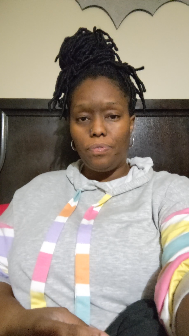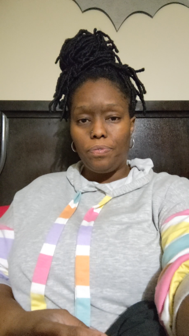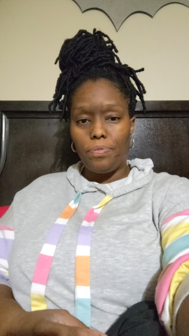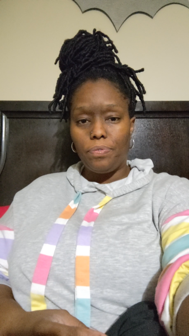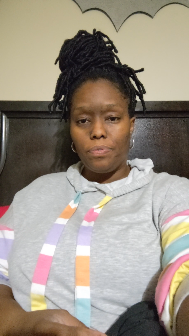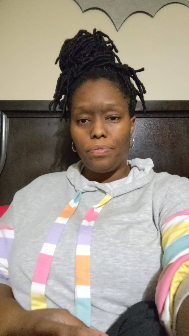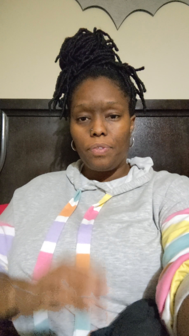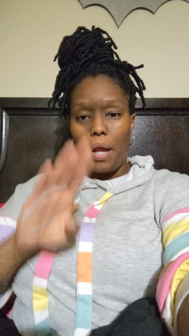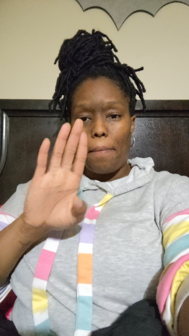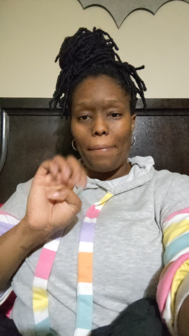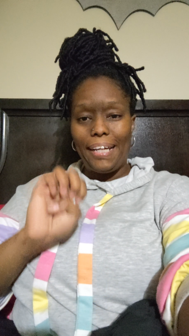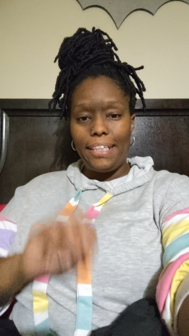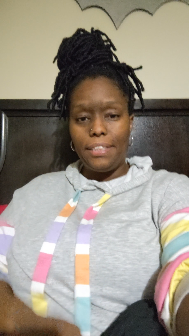be